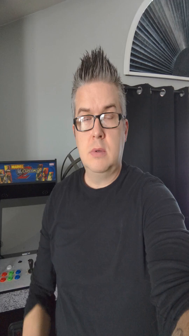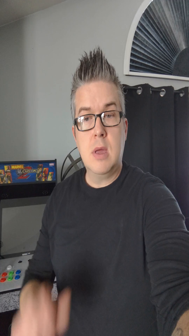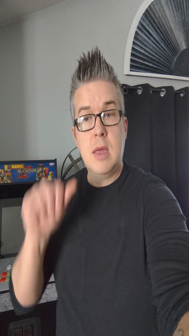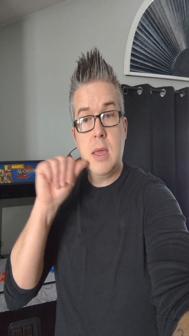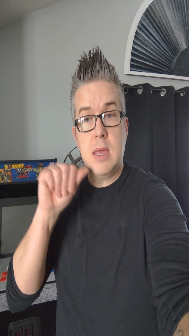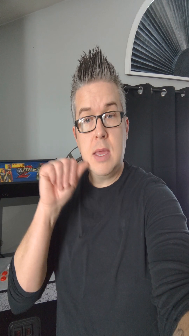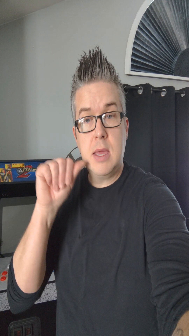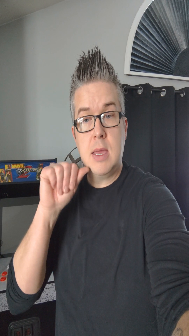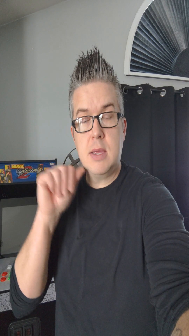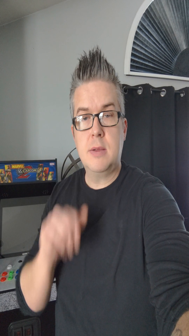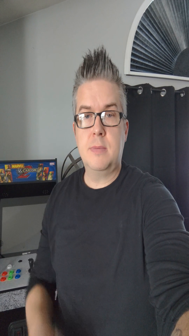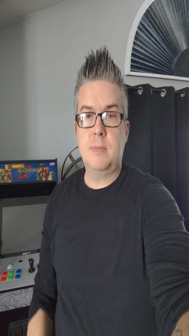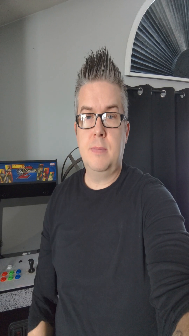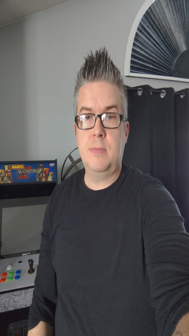aunt